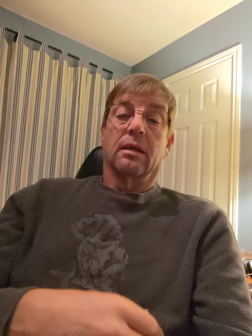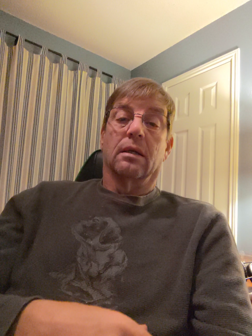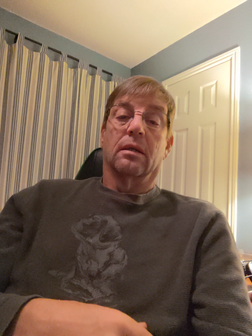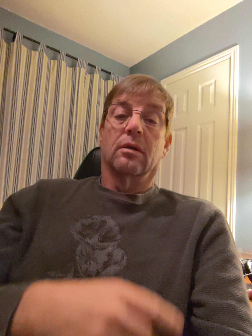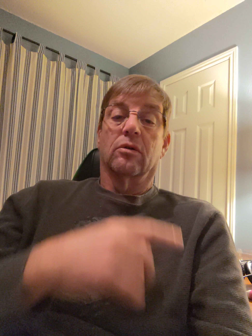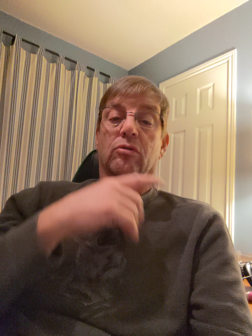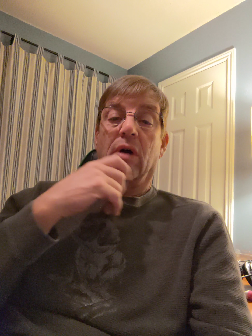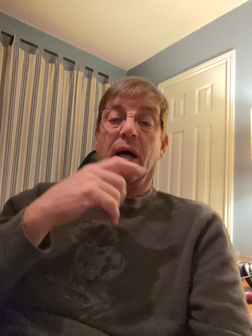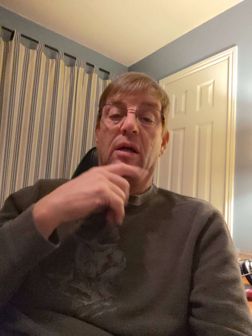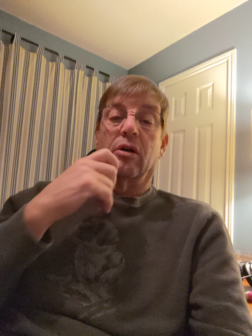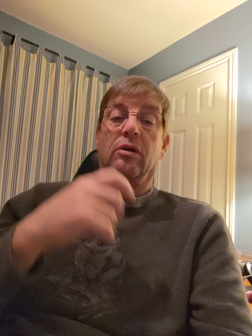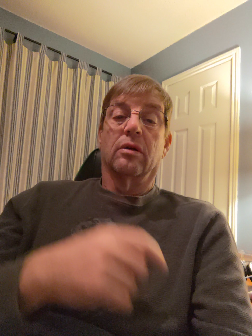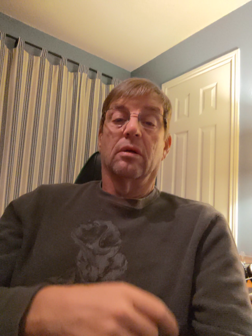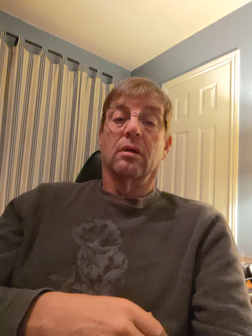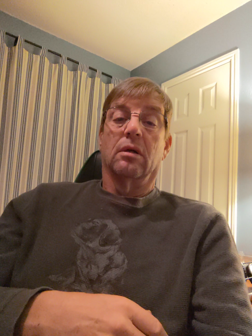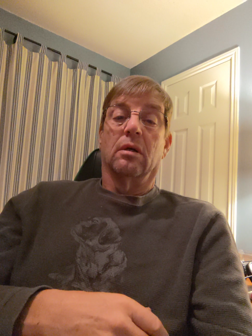dryer